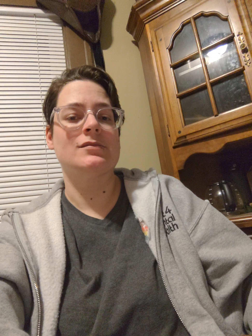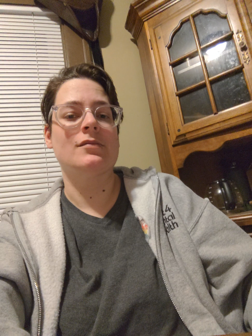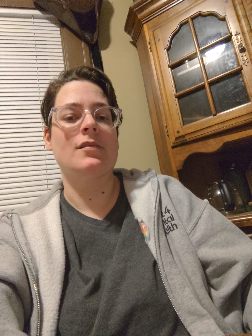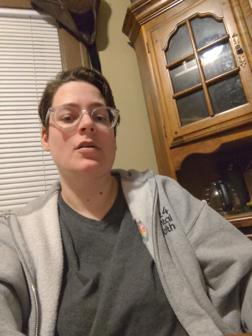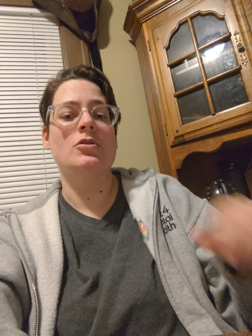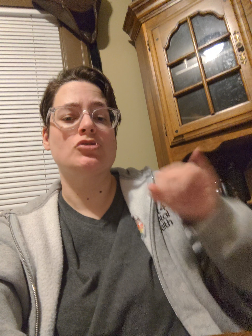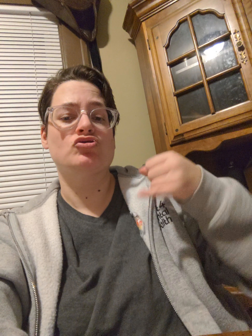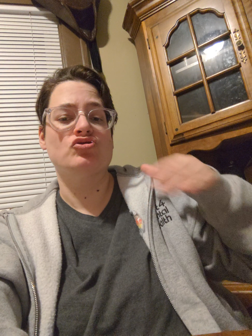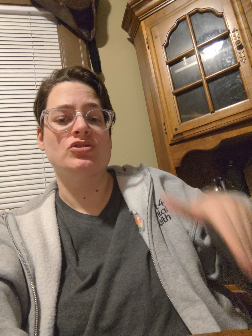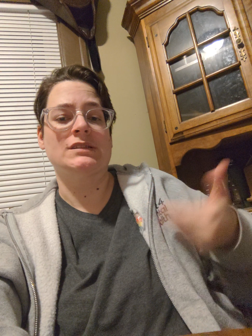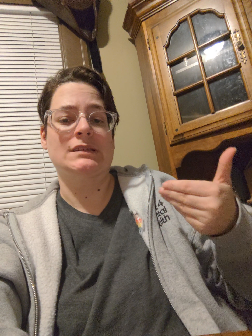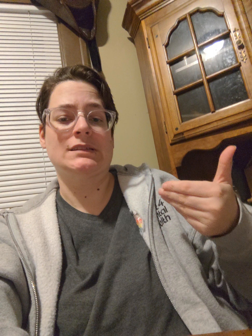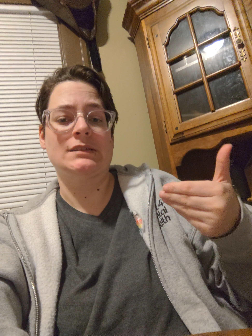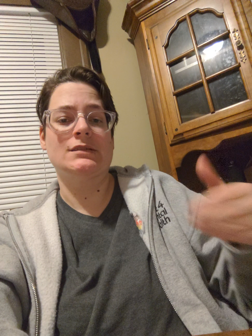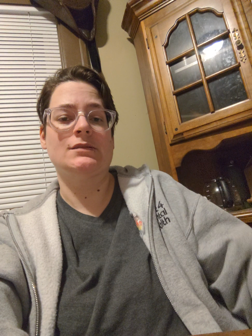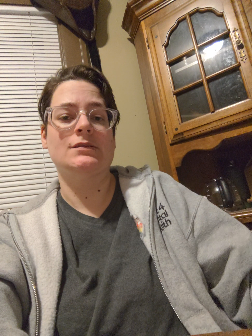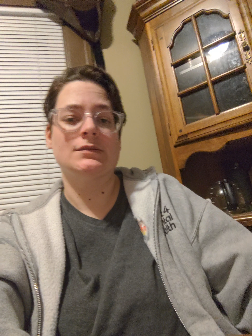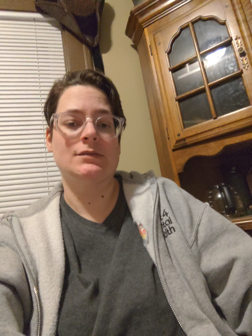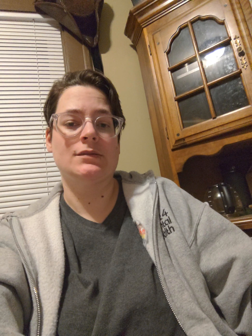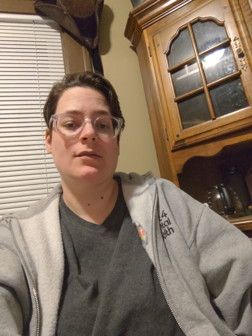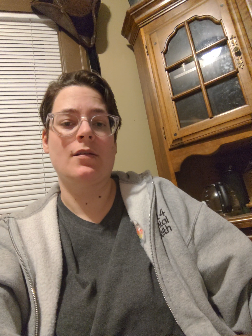jeans